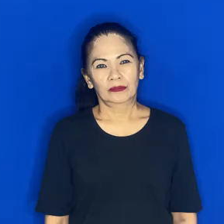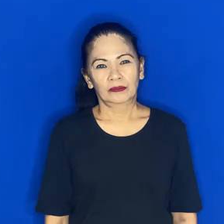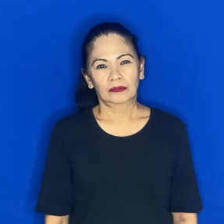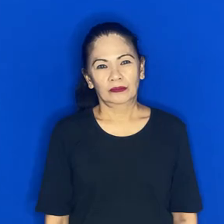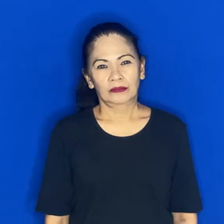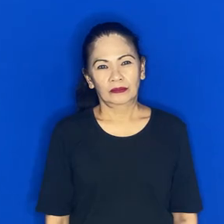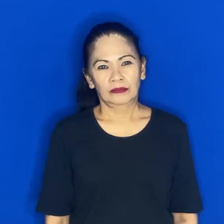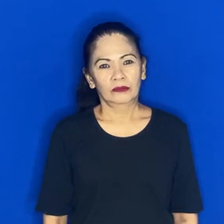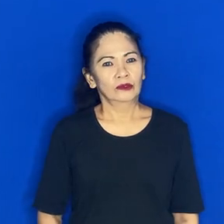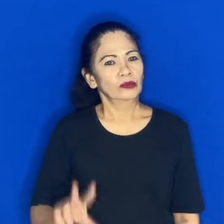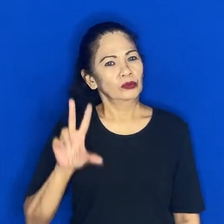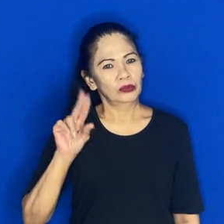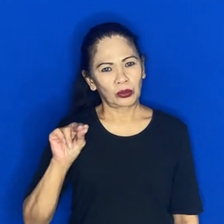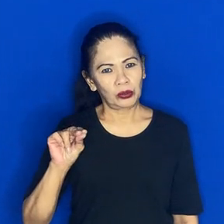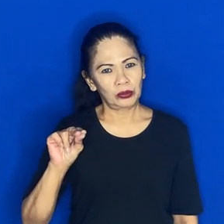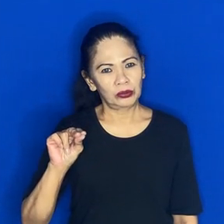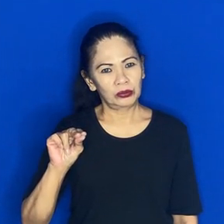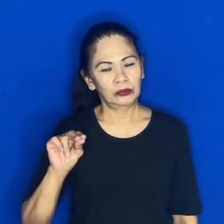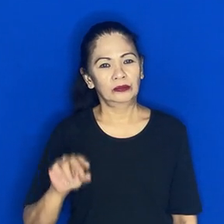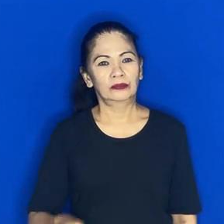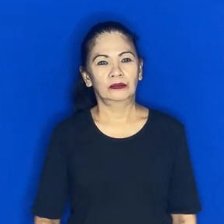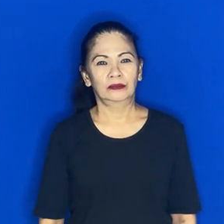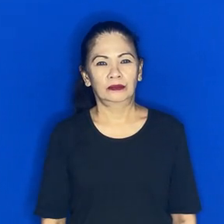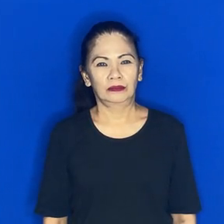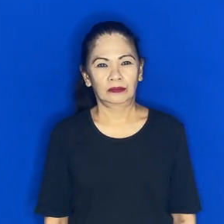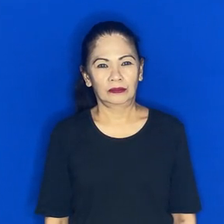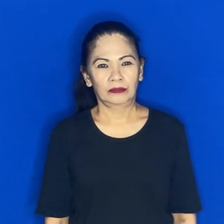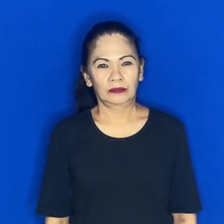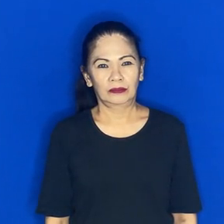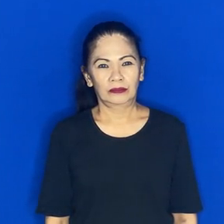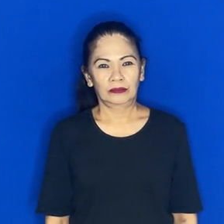no